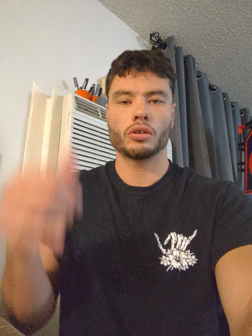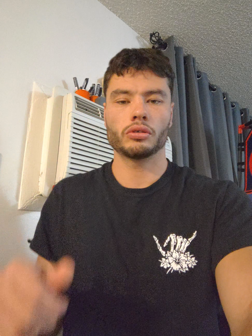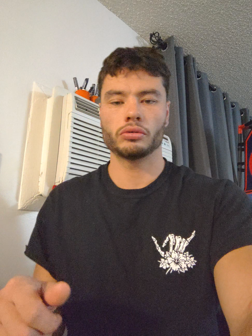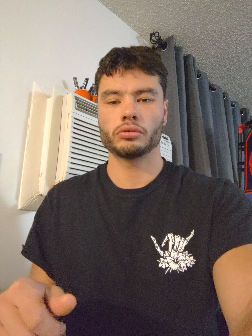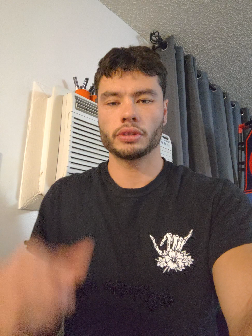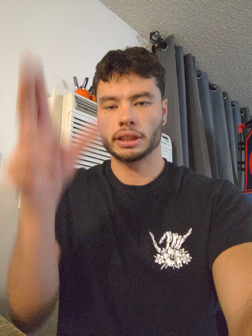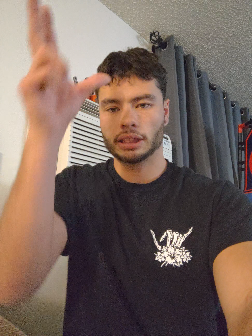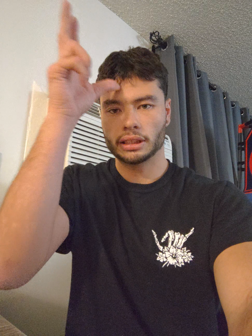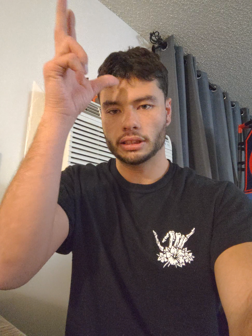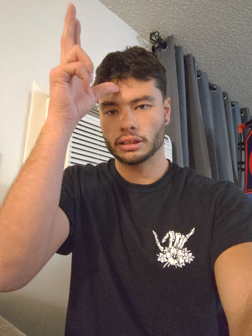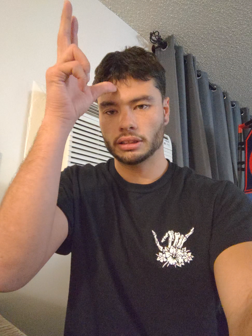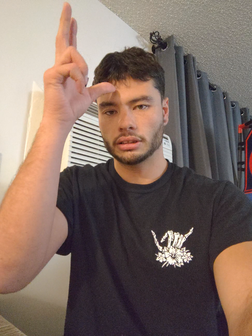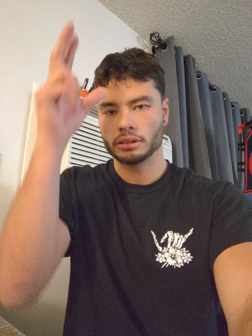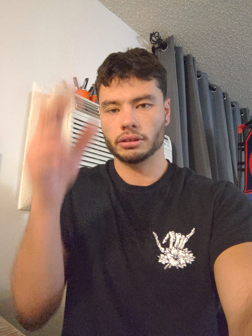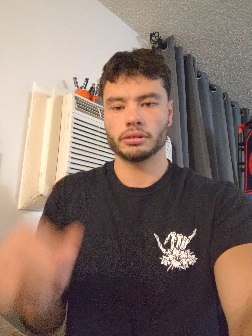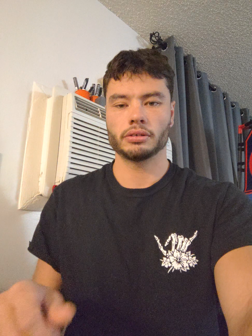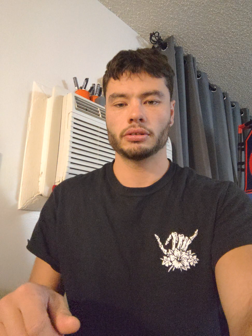hen